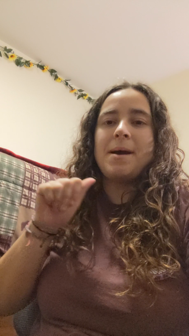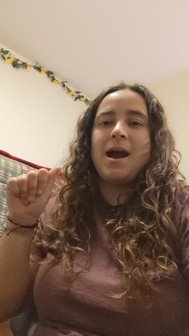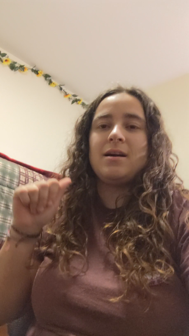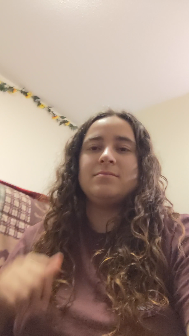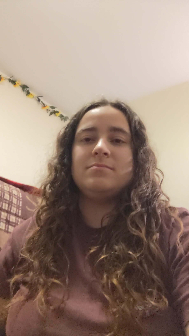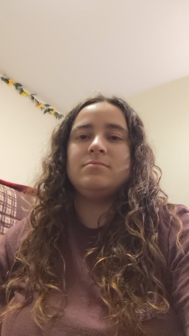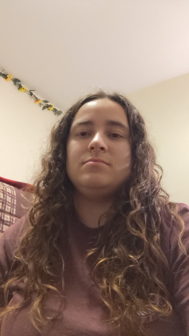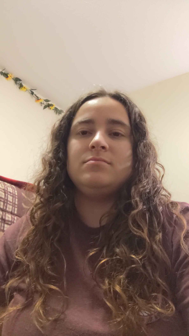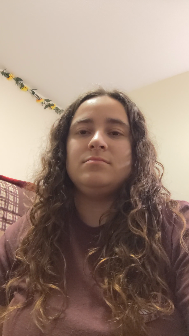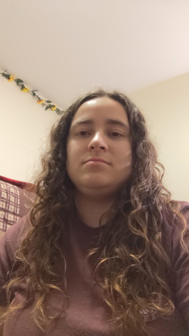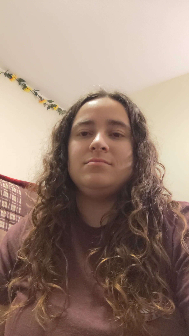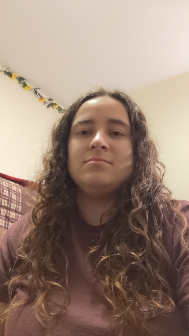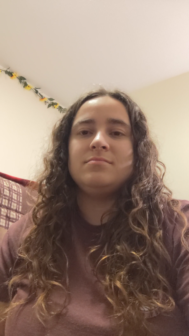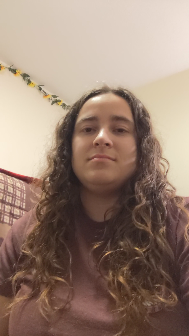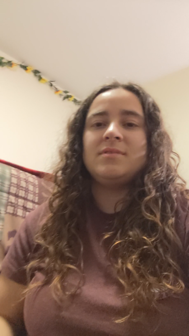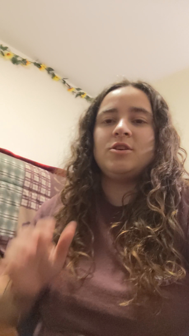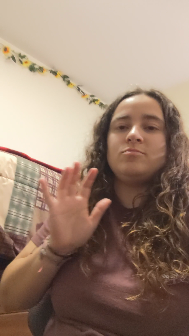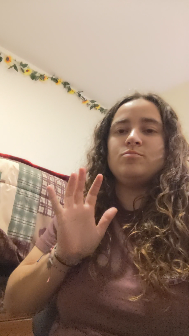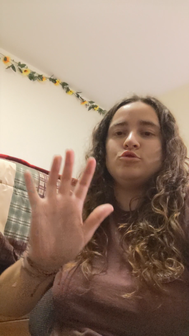push